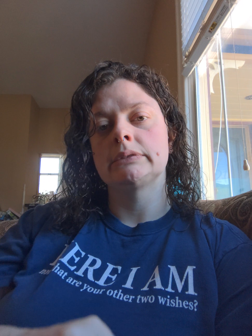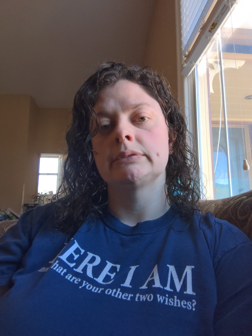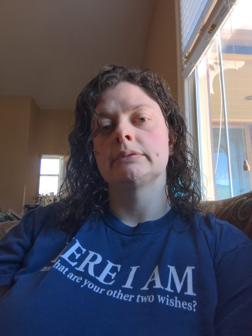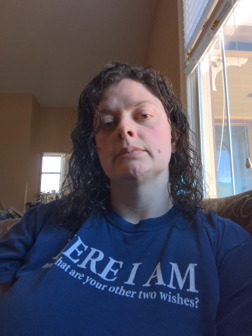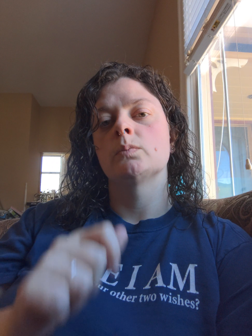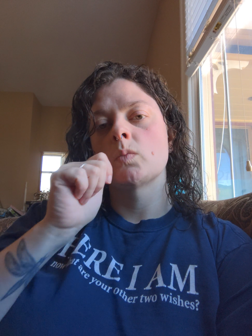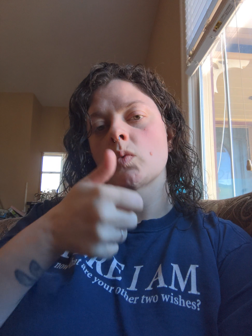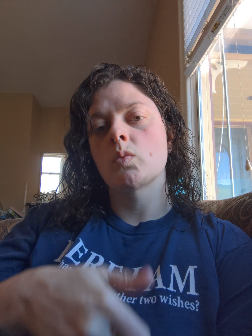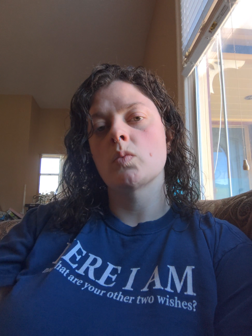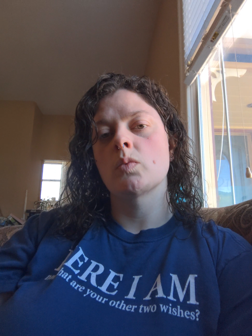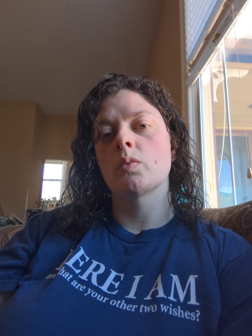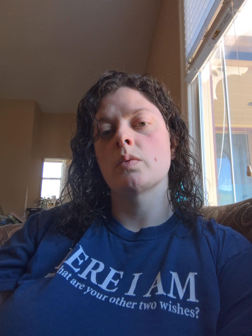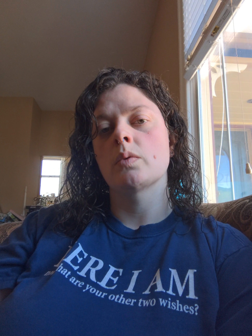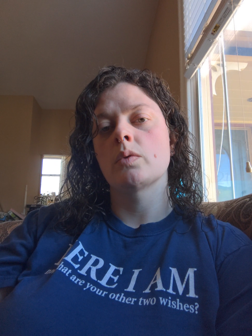tomorrow